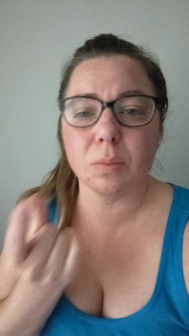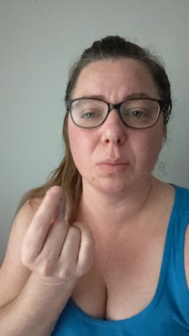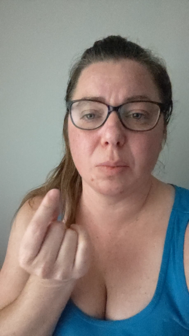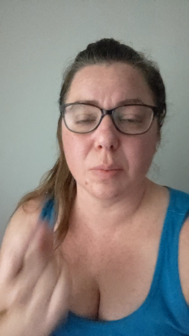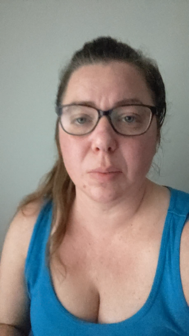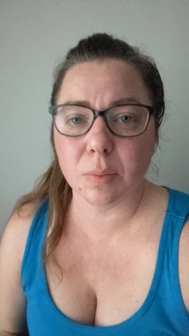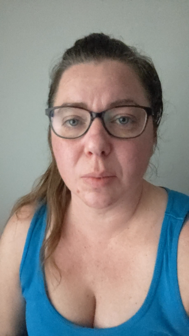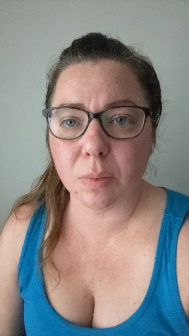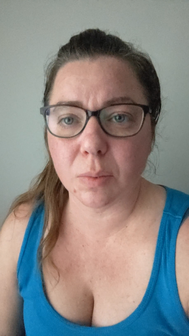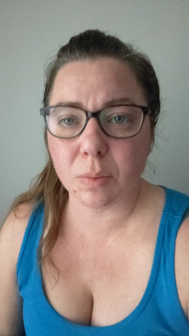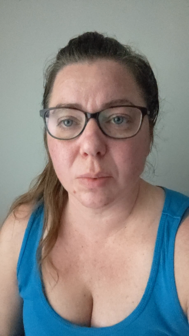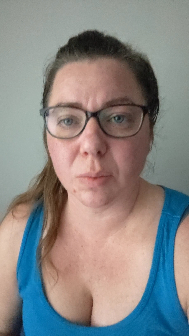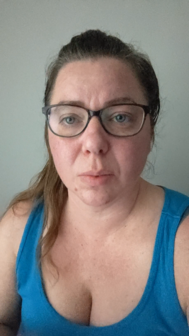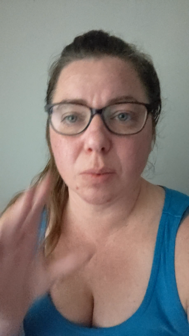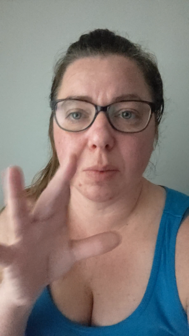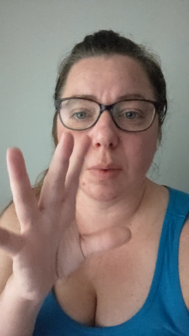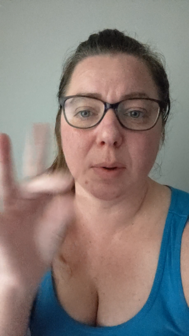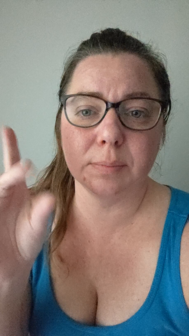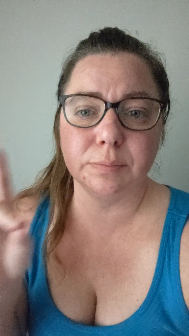choose